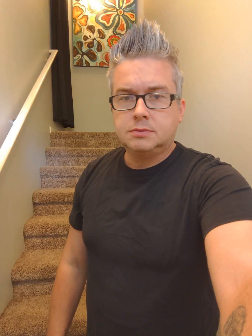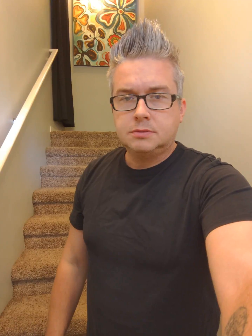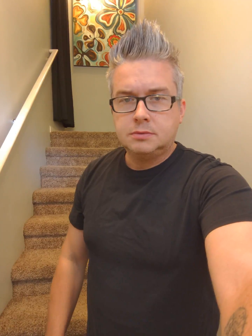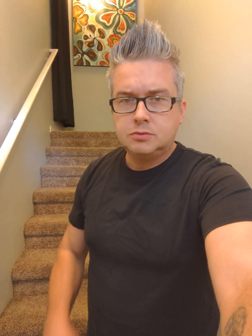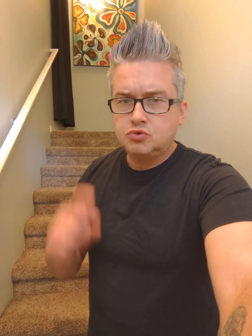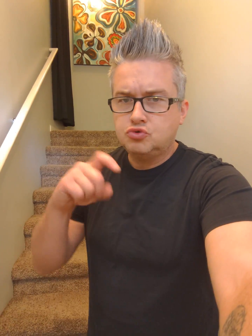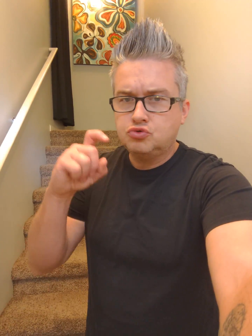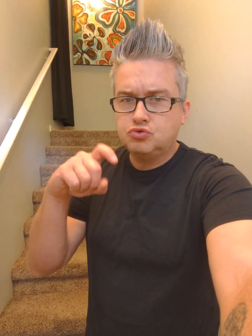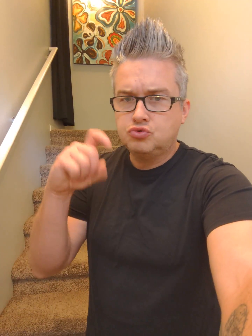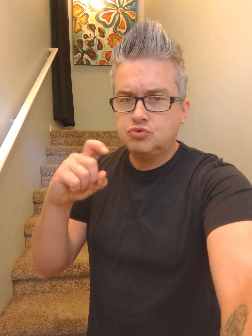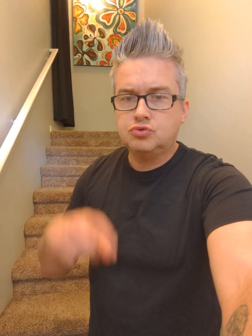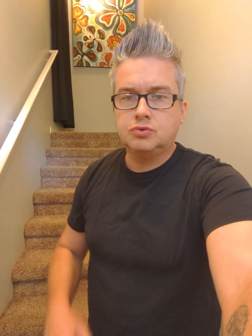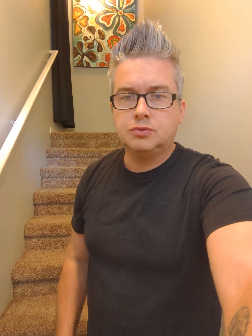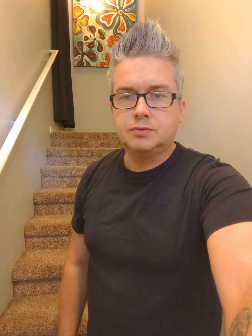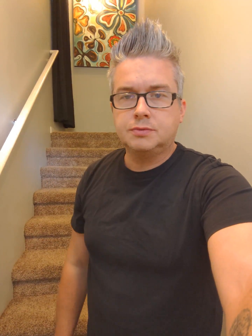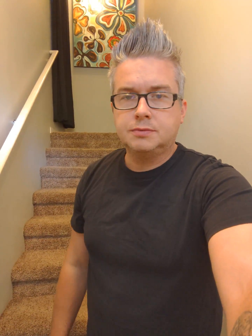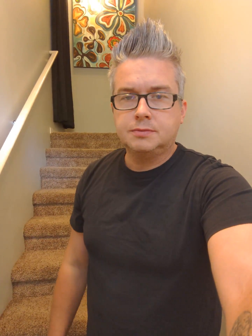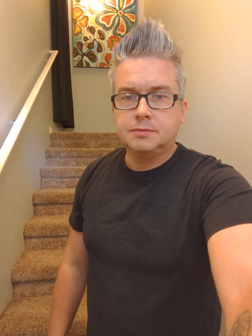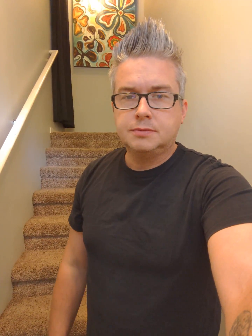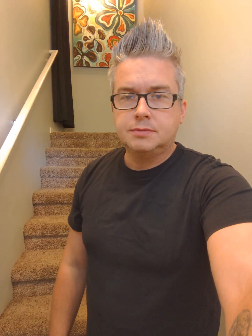should